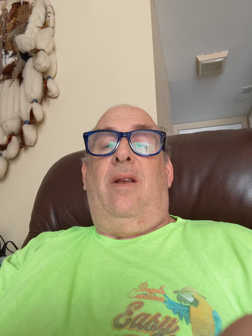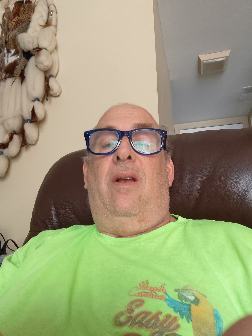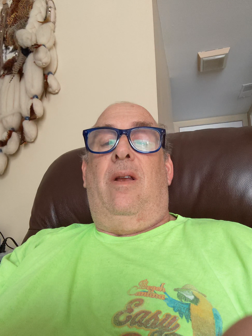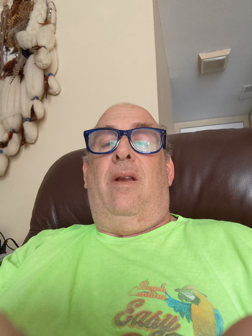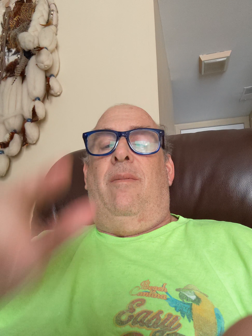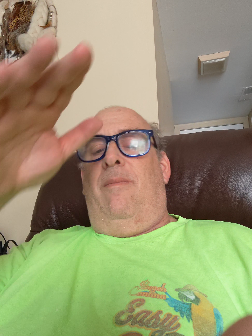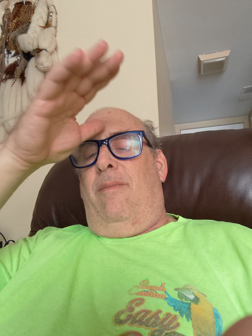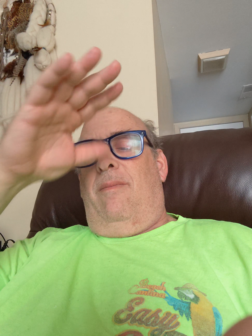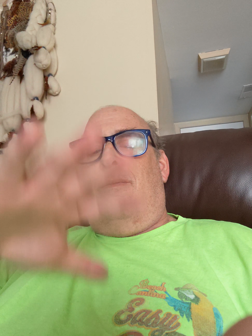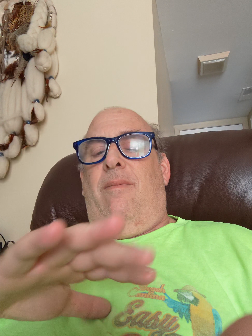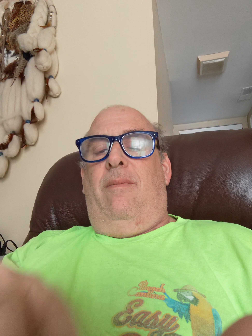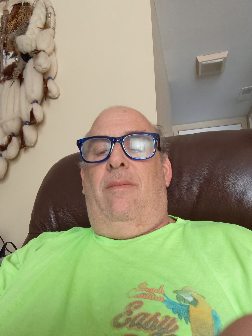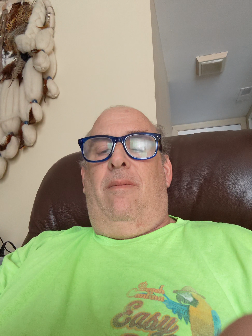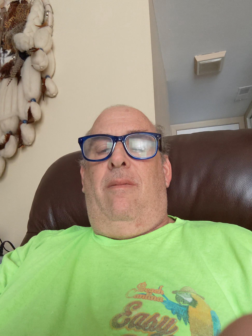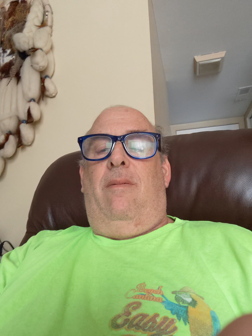man